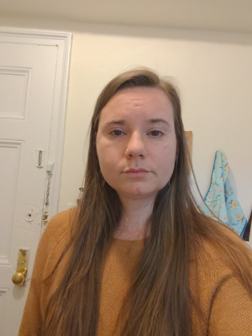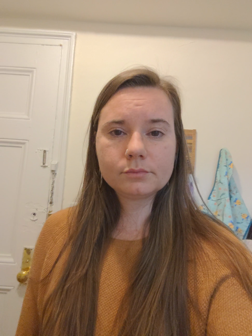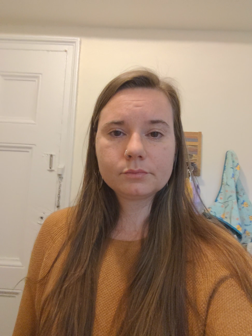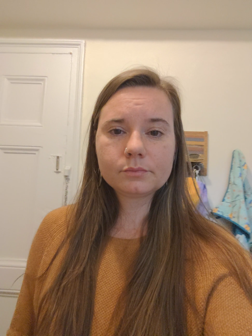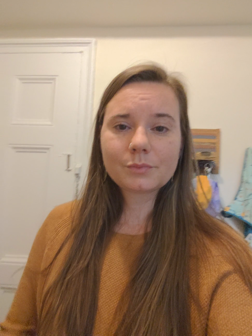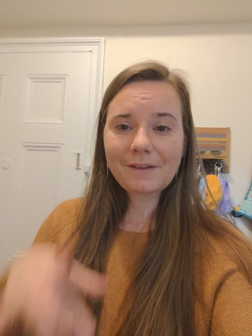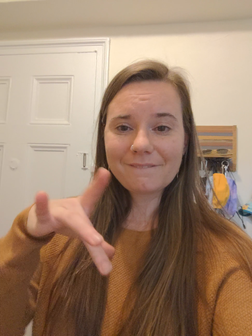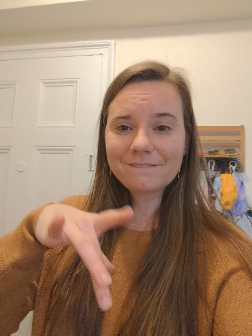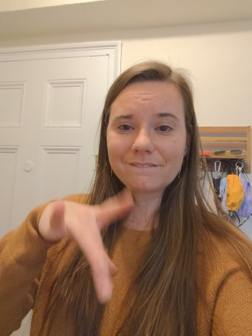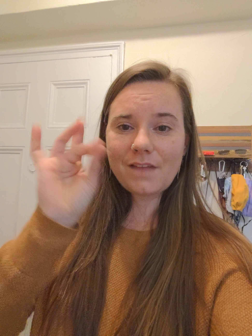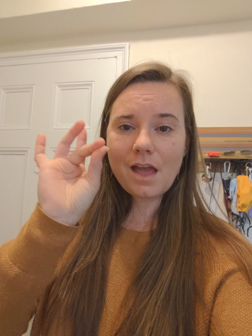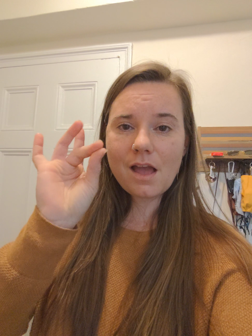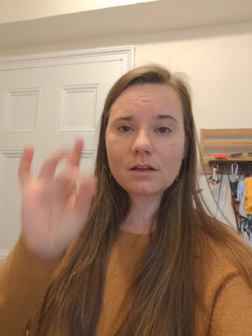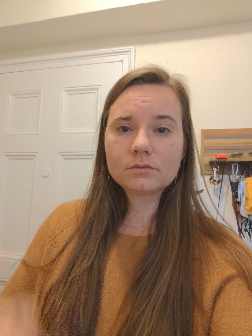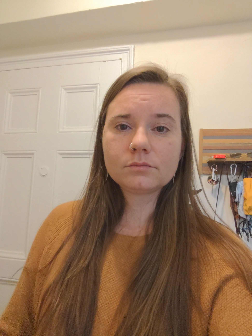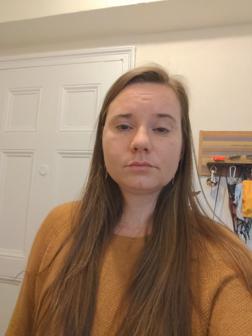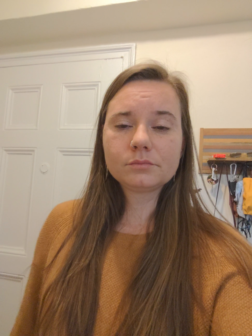find